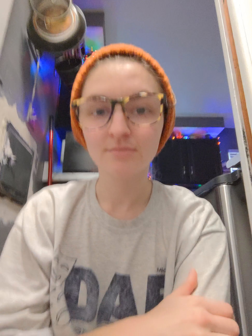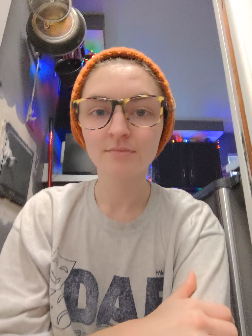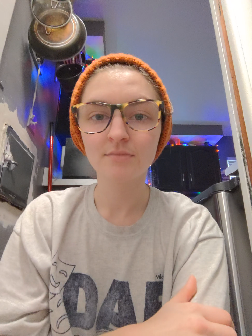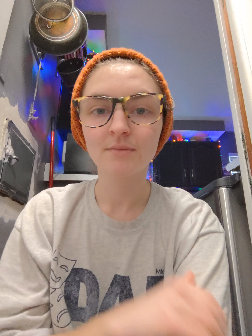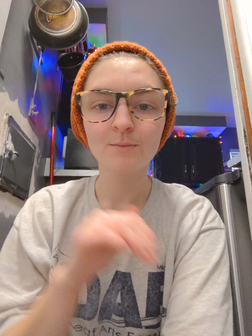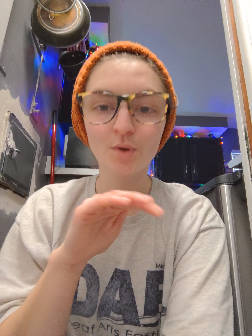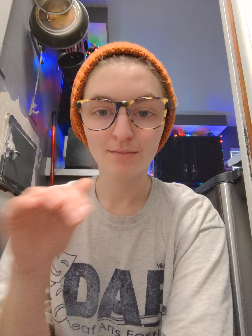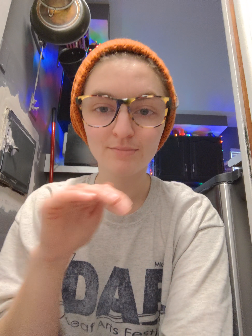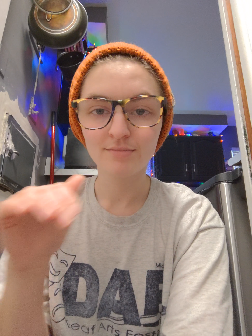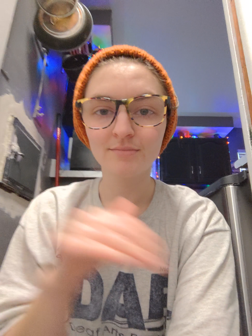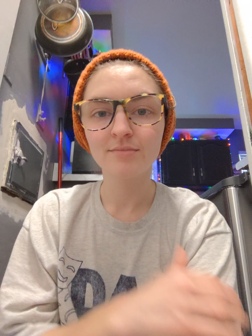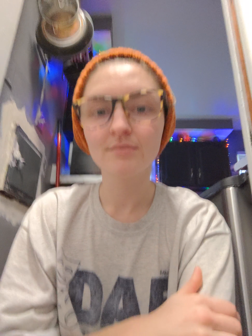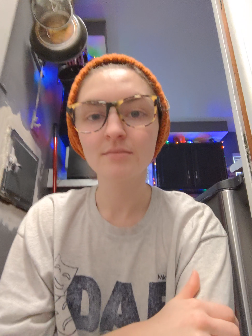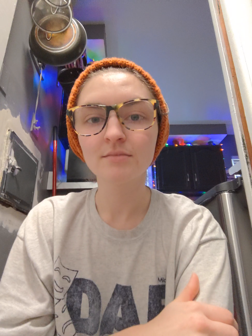pool